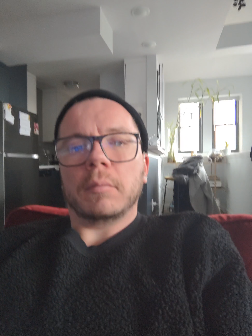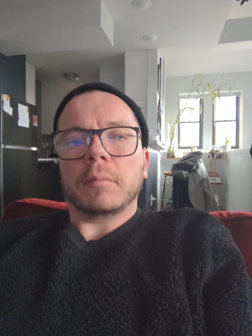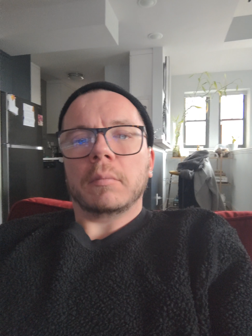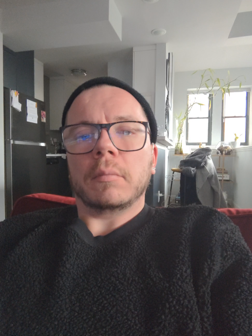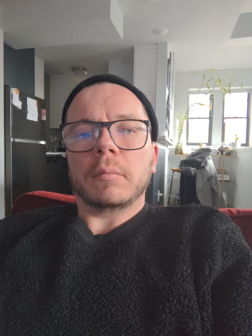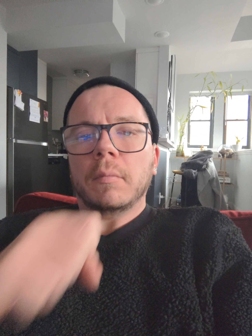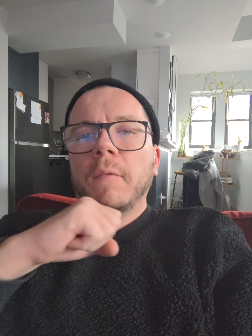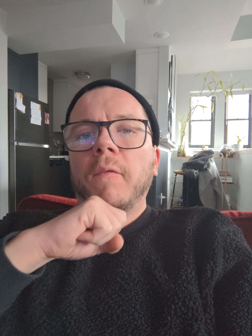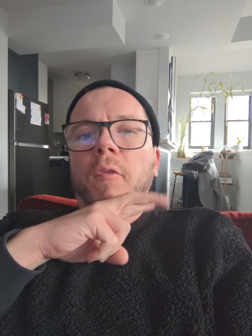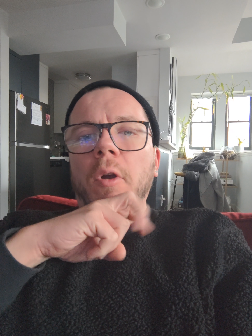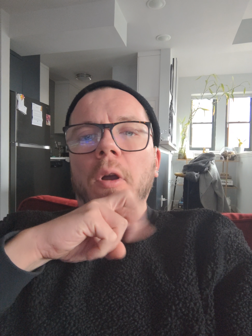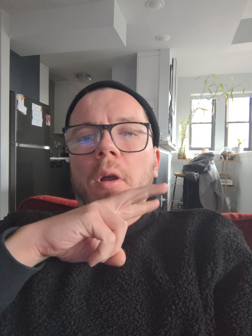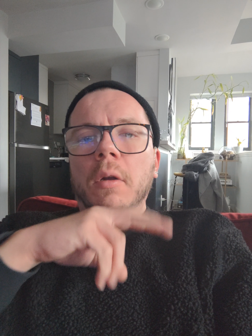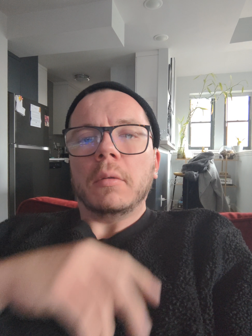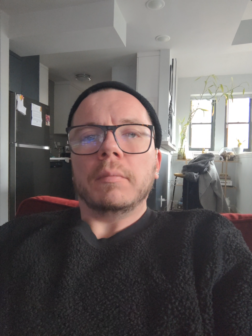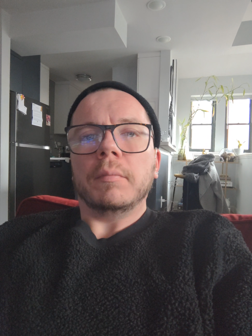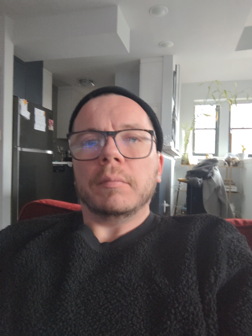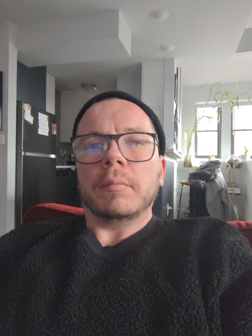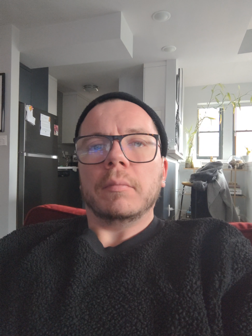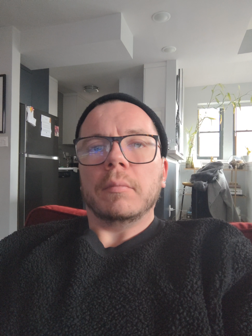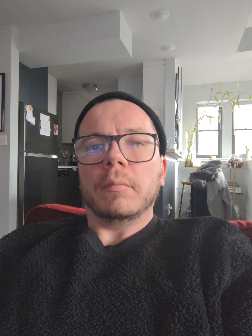frog